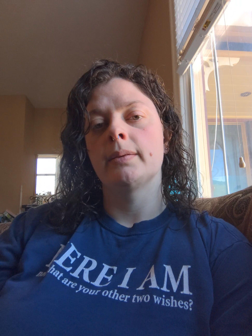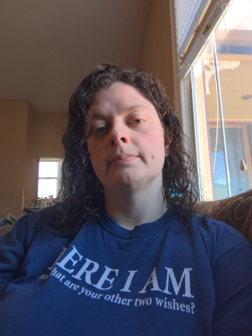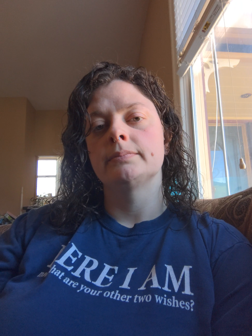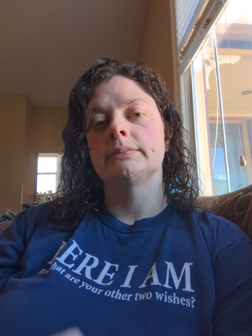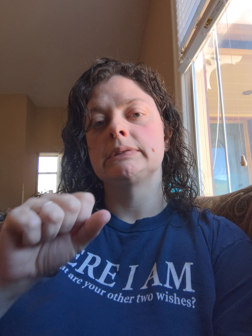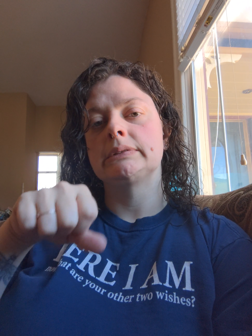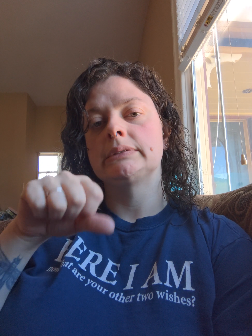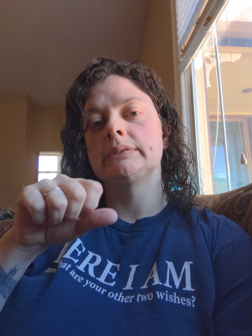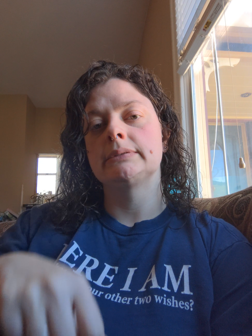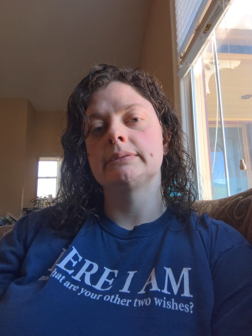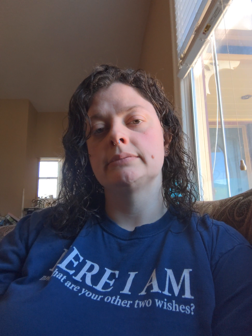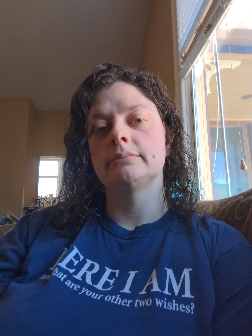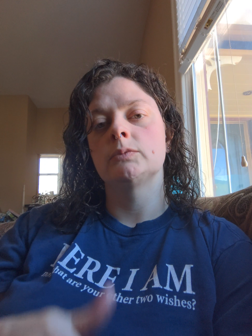yes